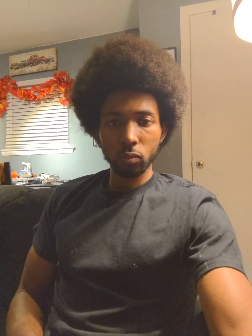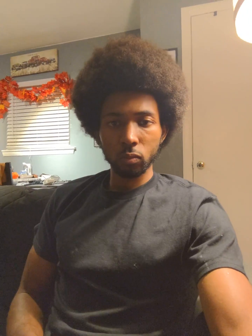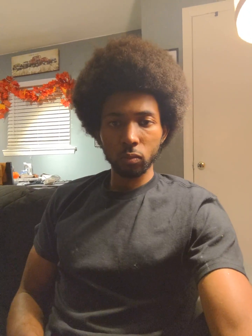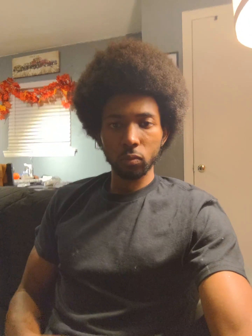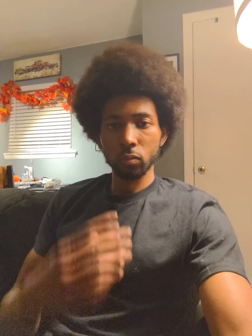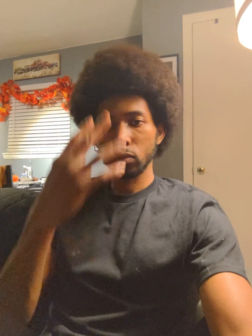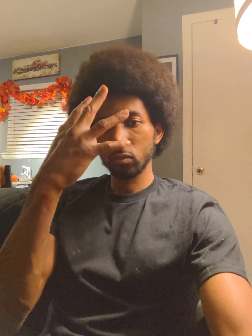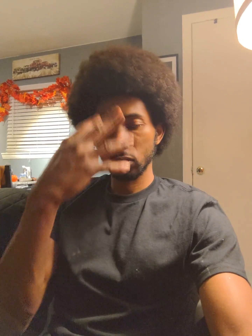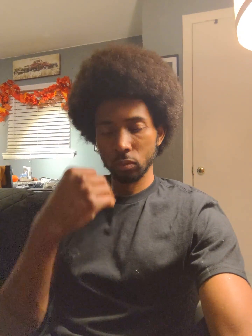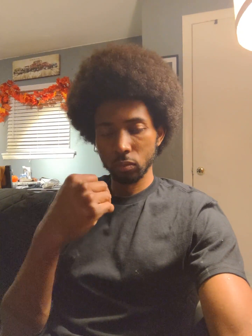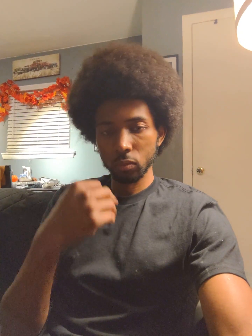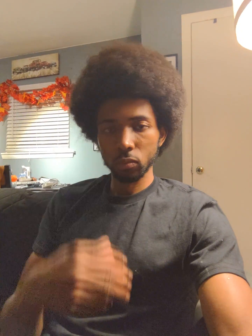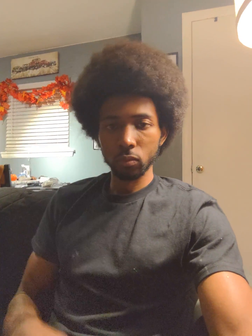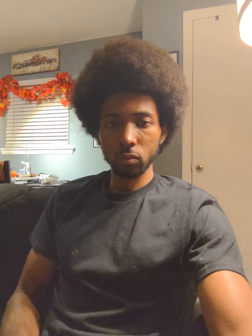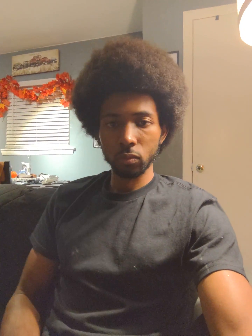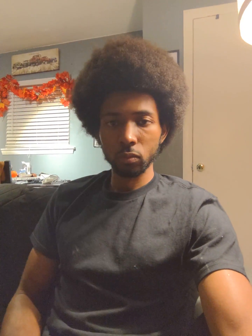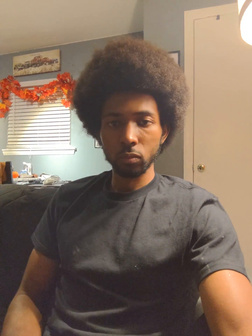asleep